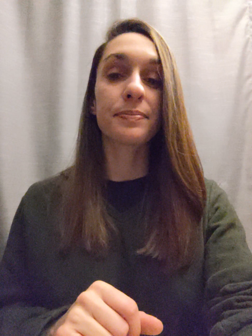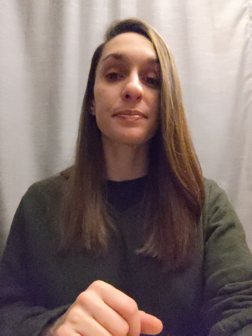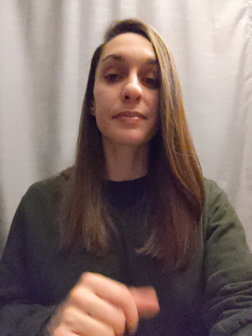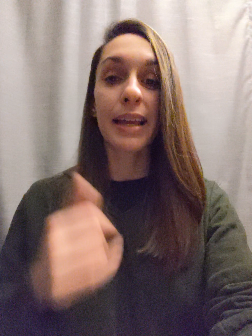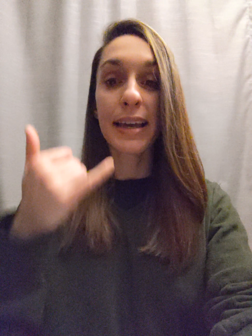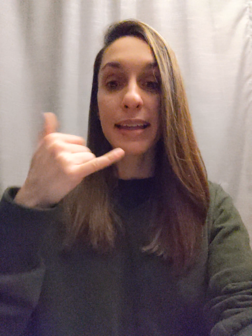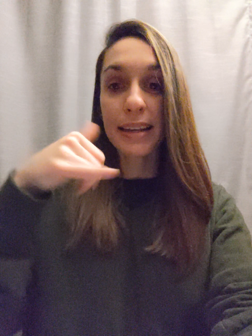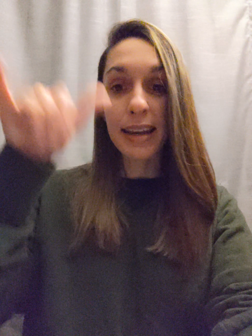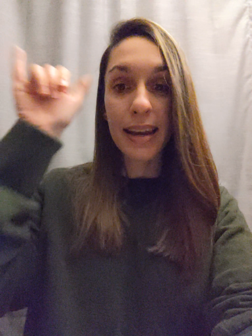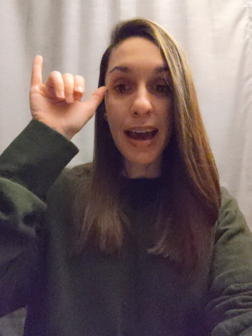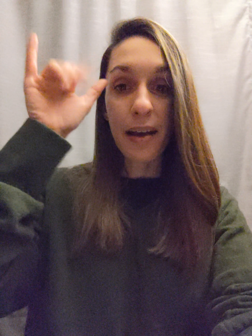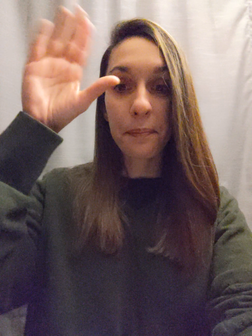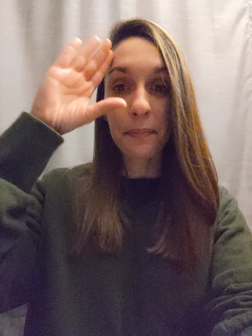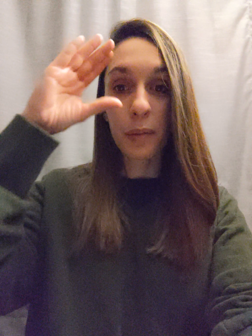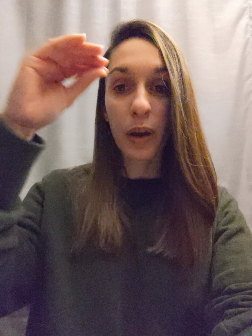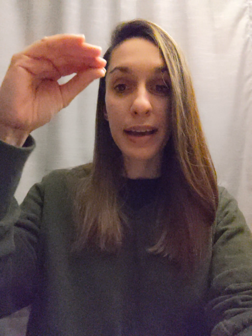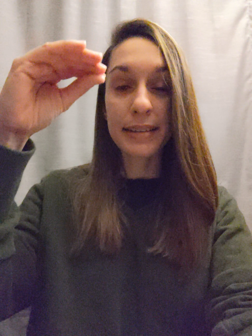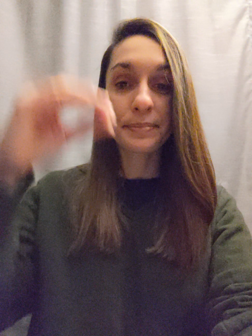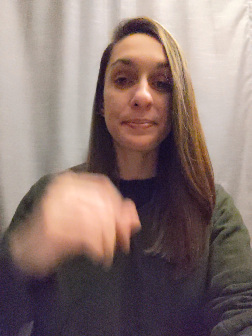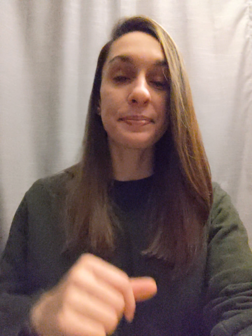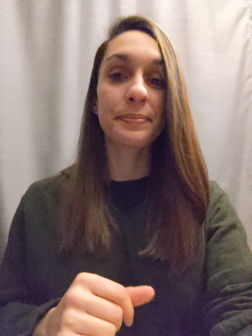cowboy